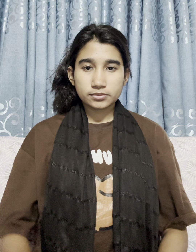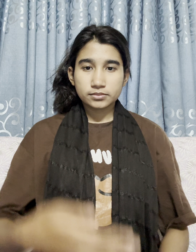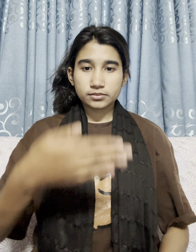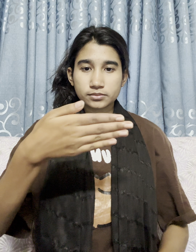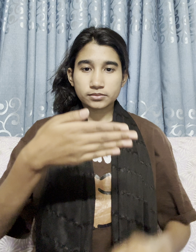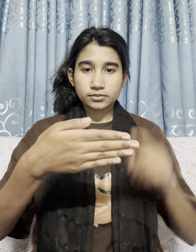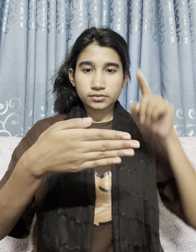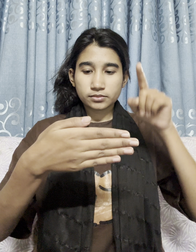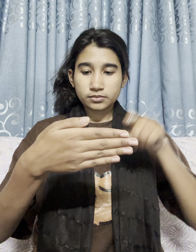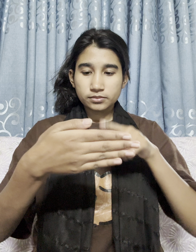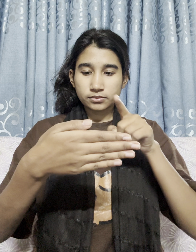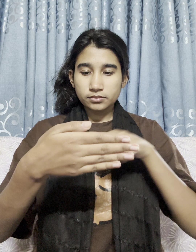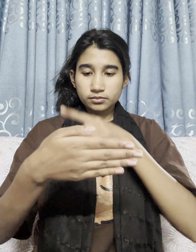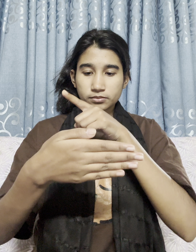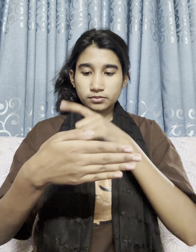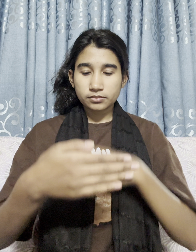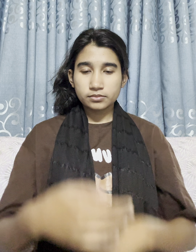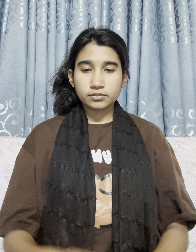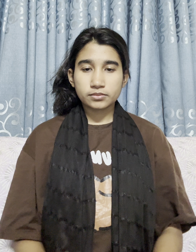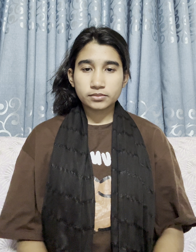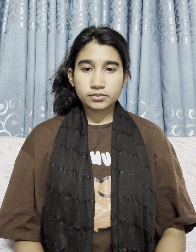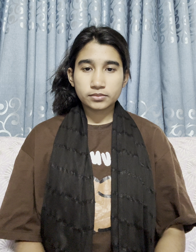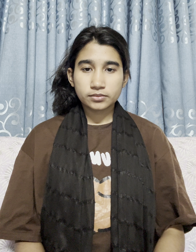কুরআন